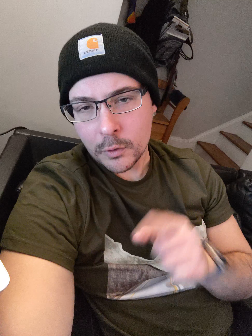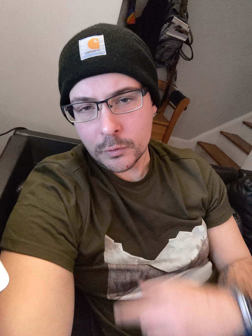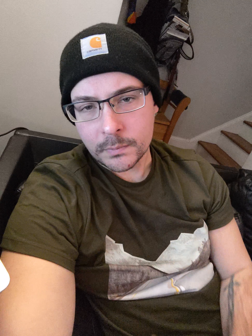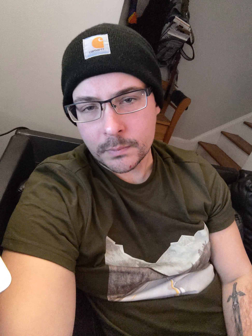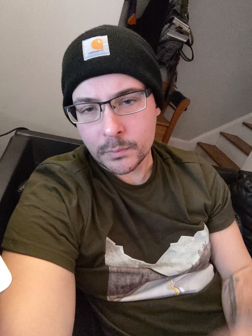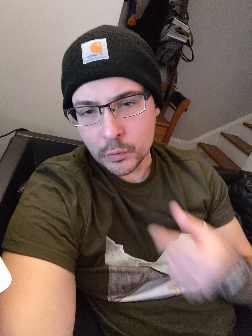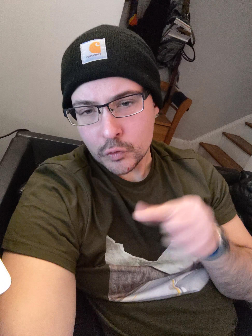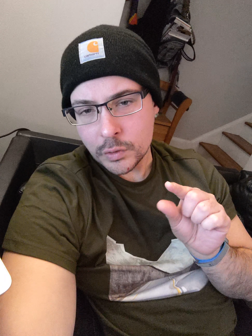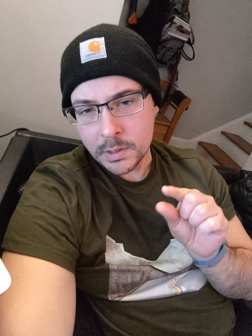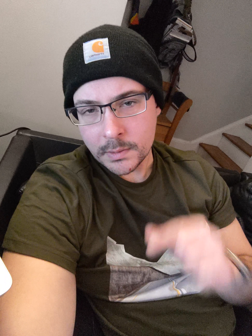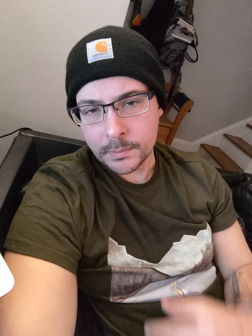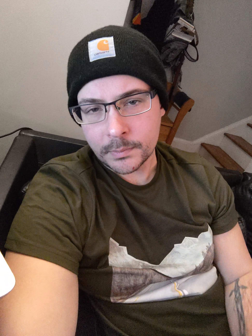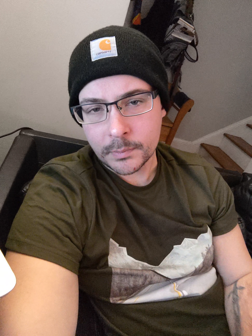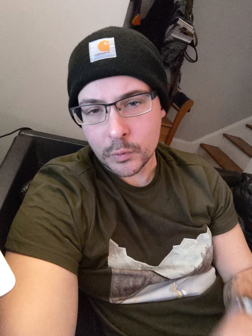green